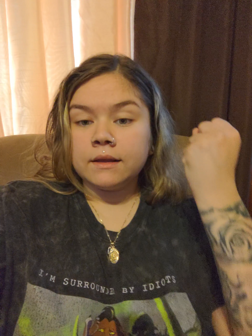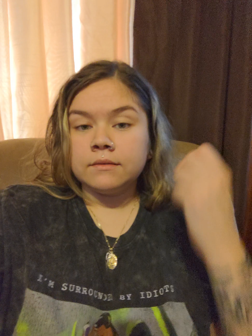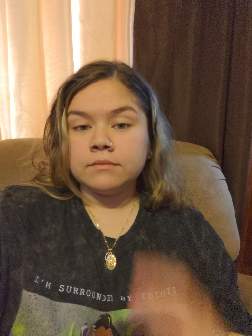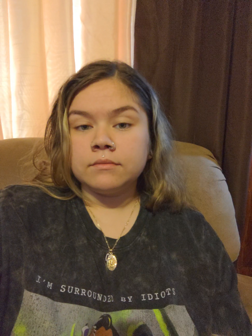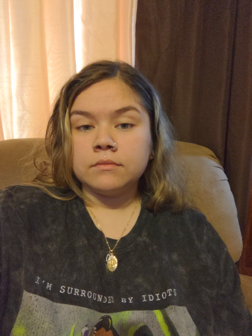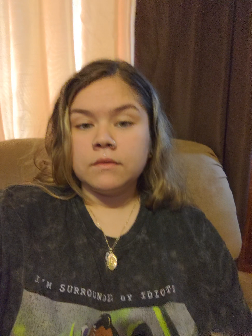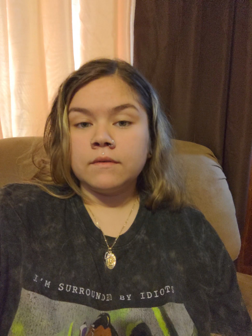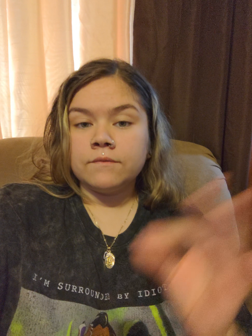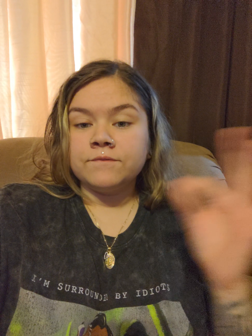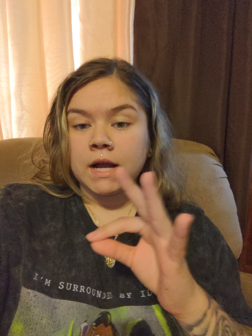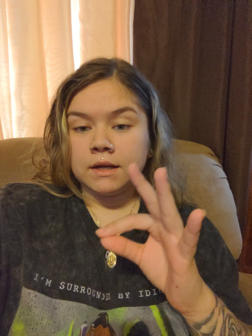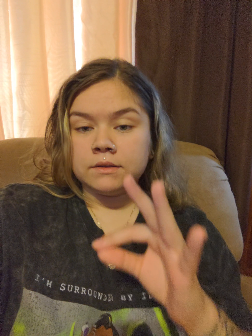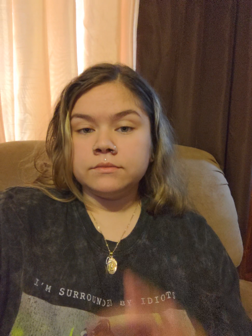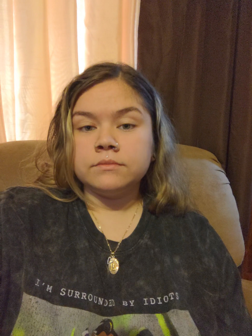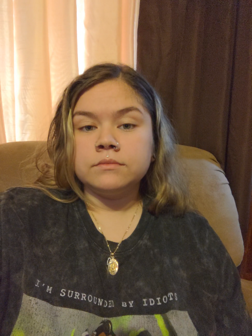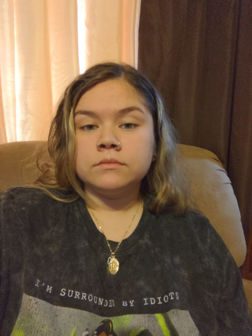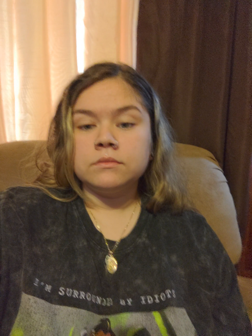fit